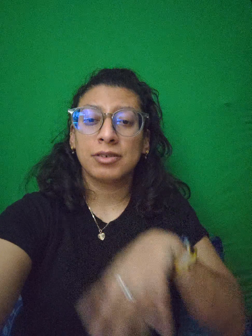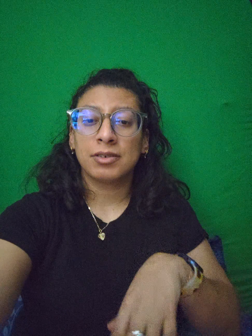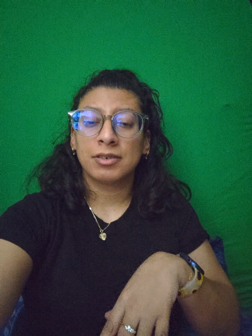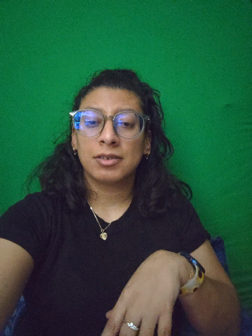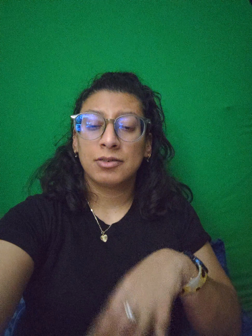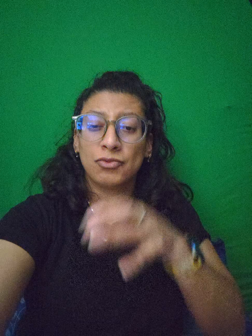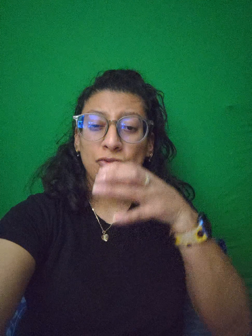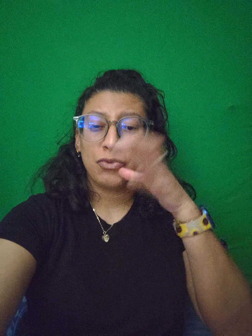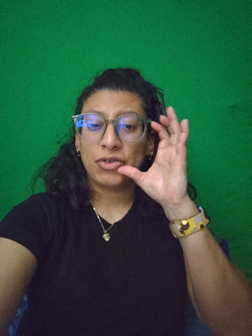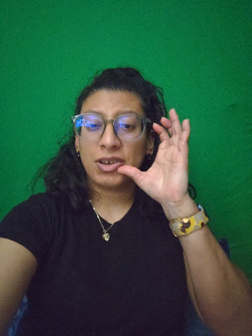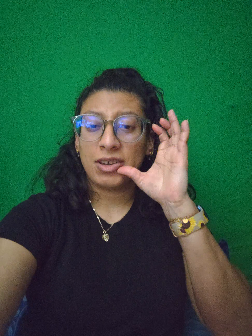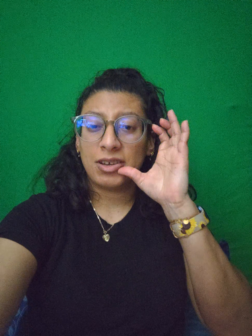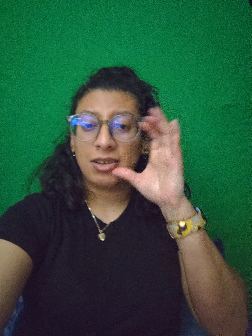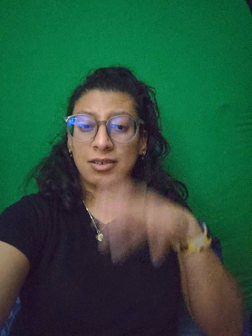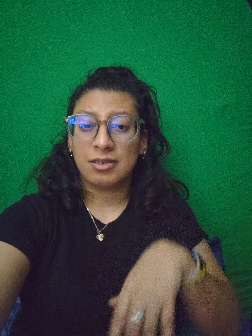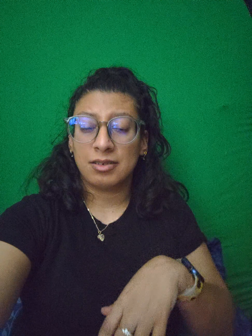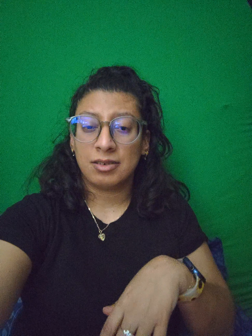drink